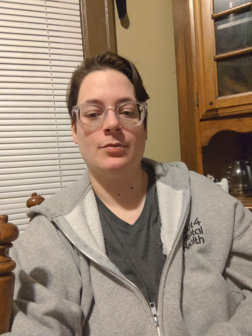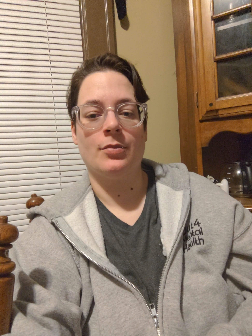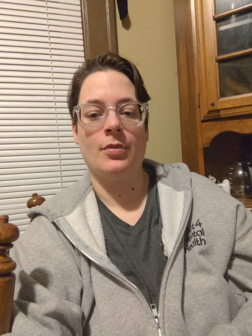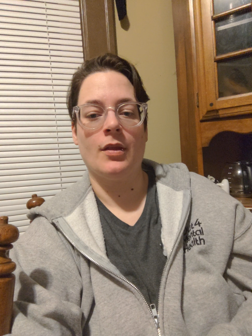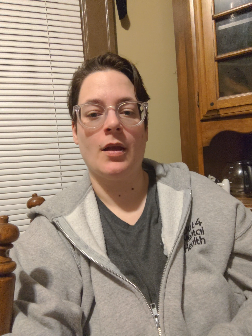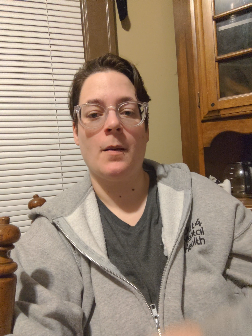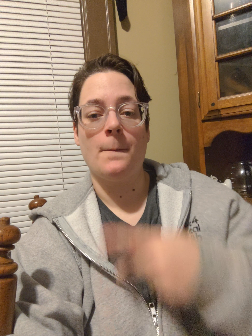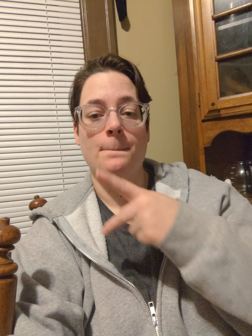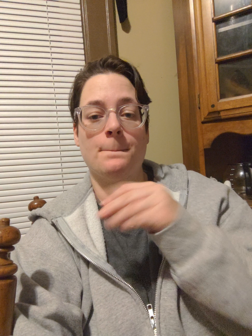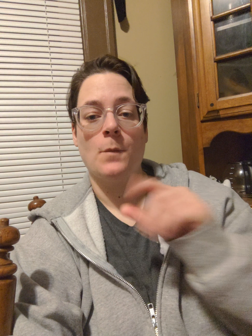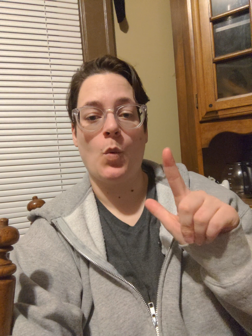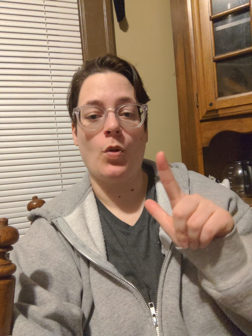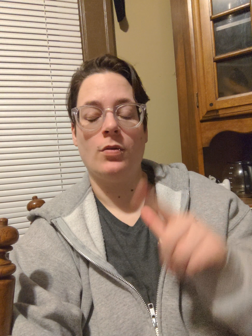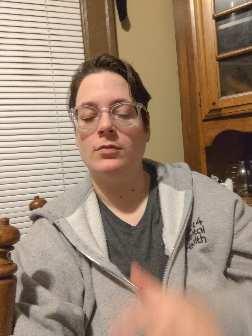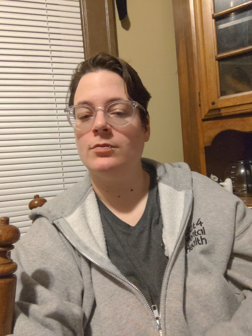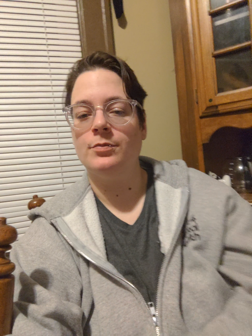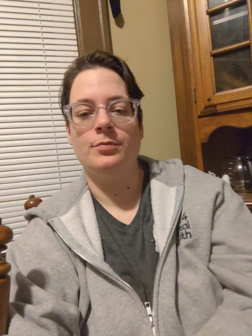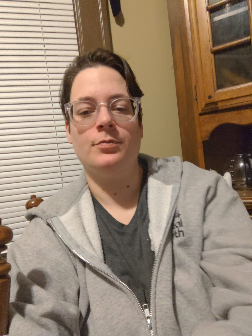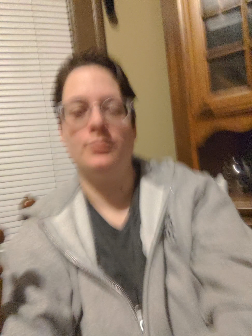pool